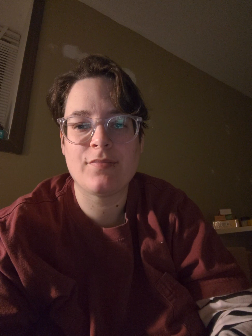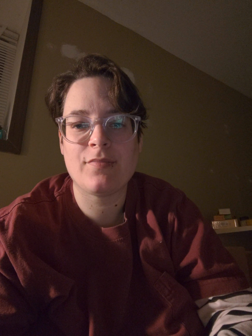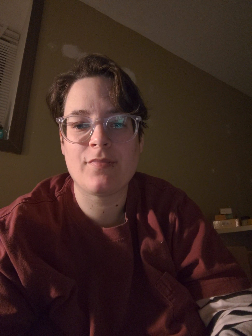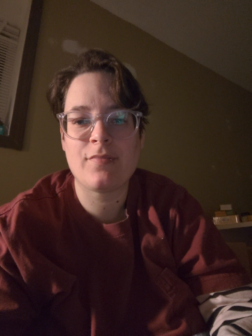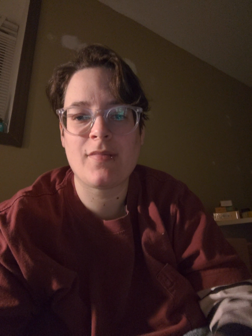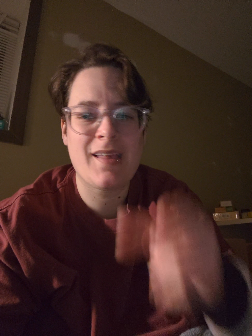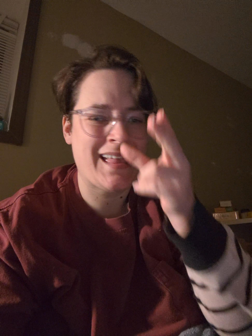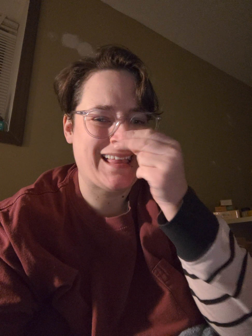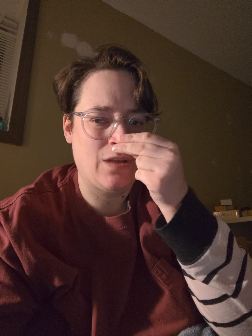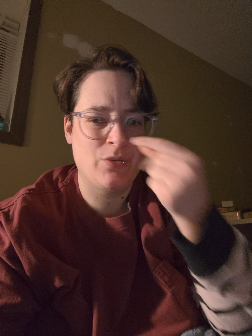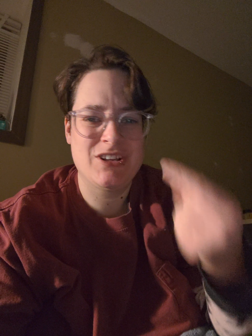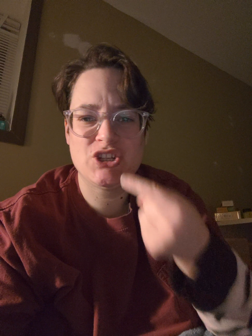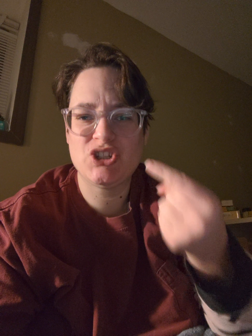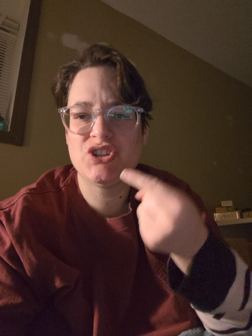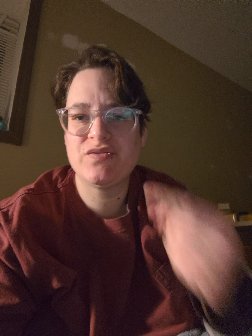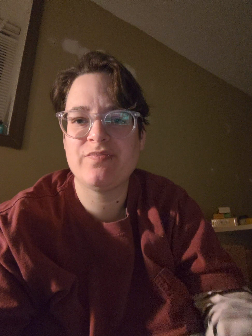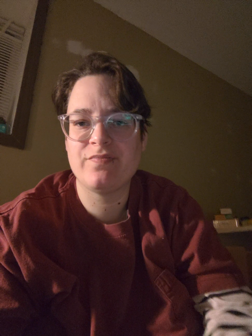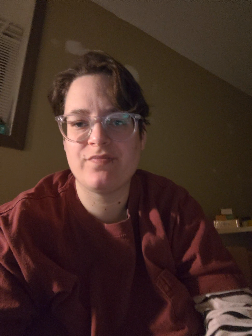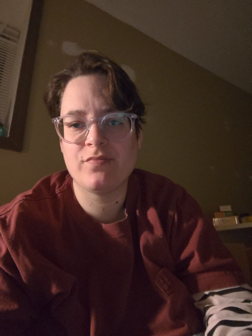owie